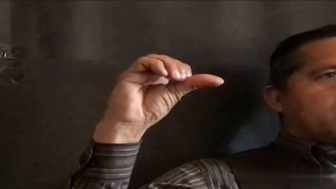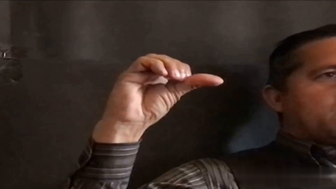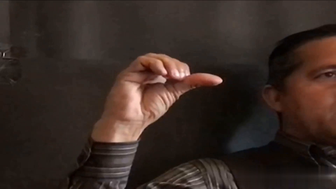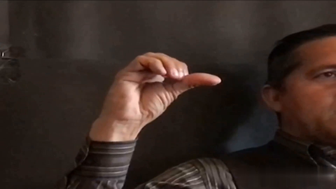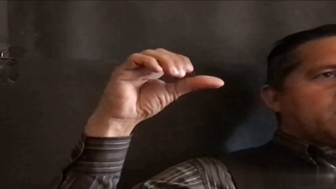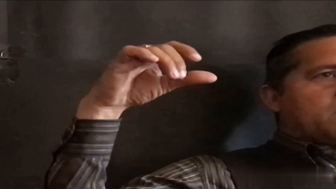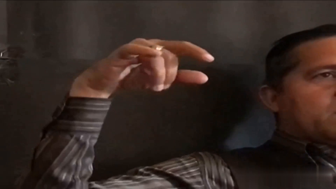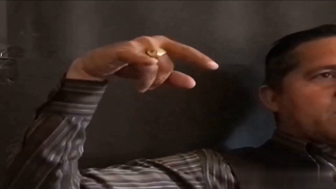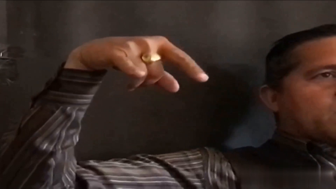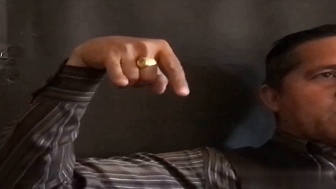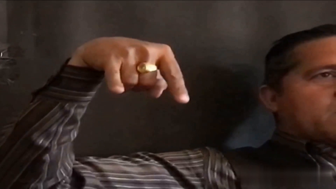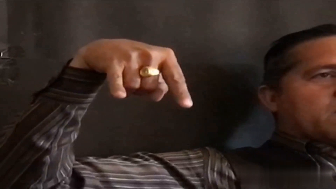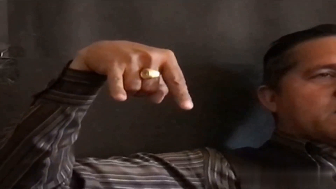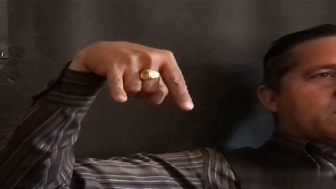फ